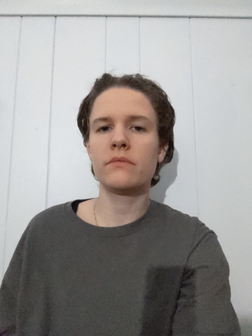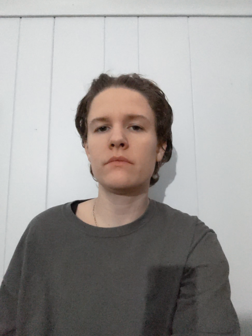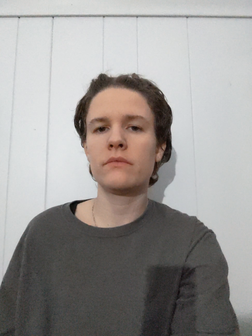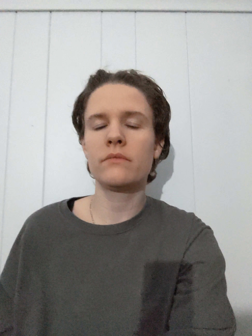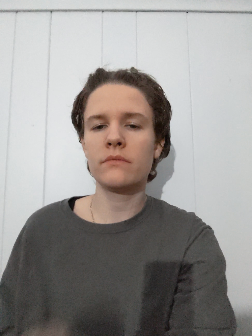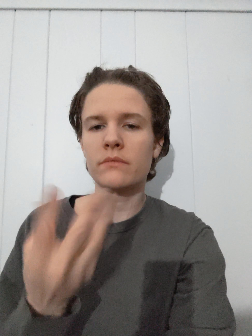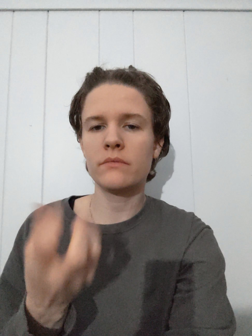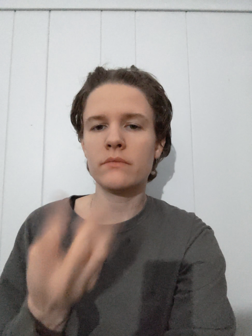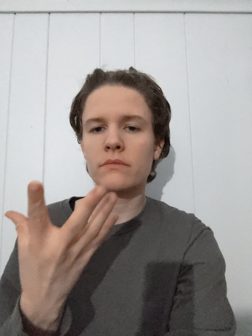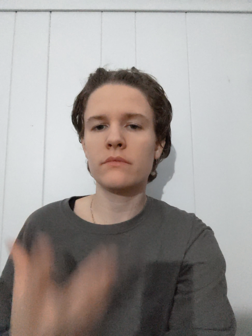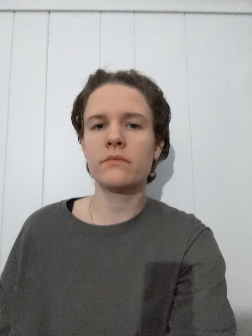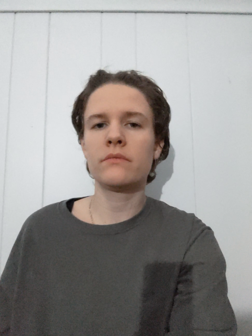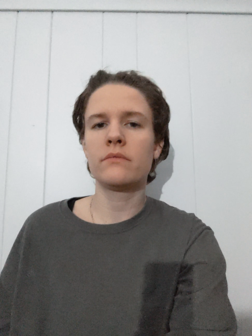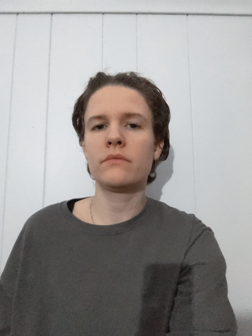many